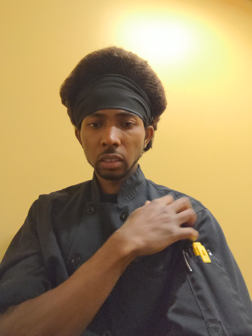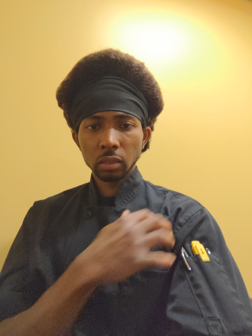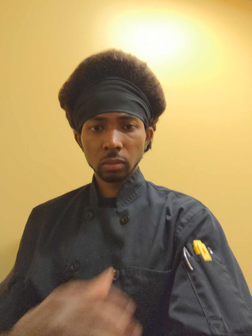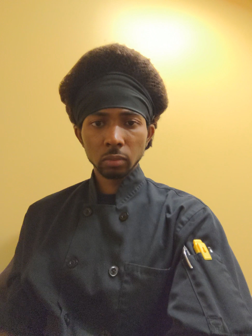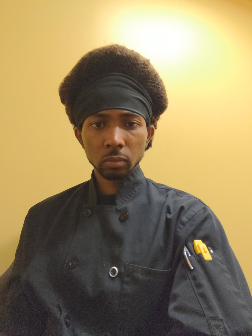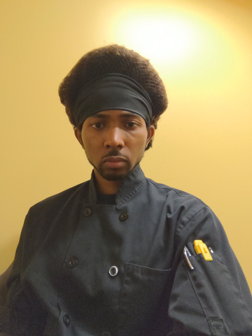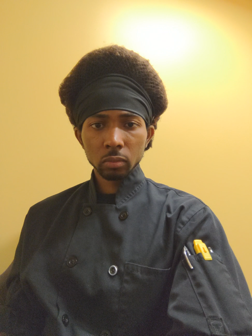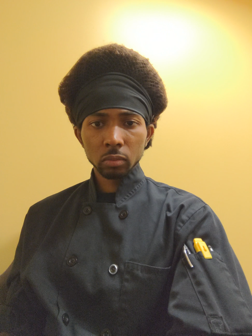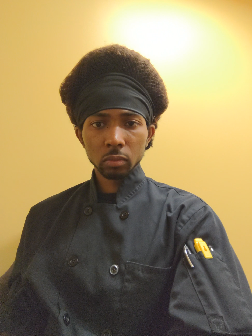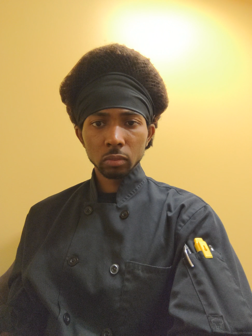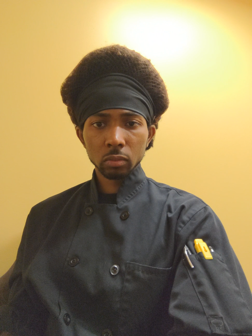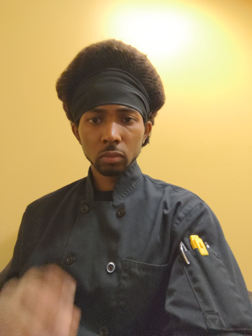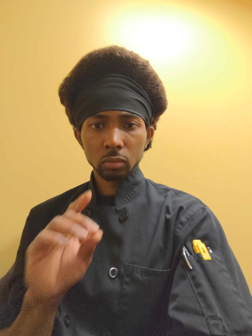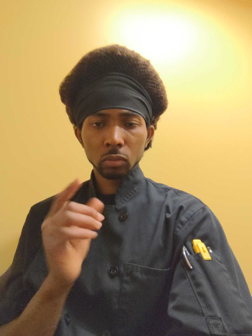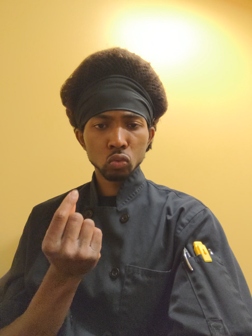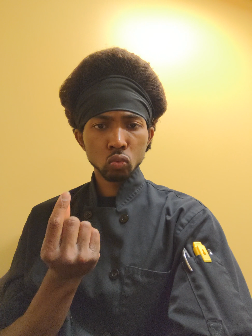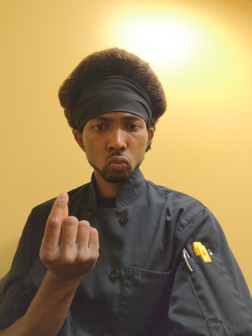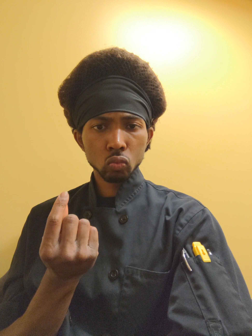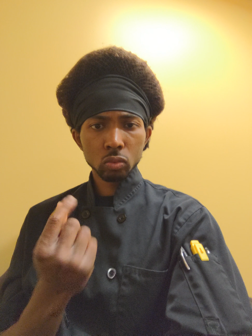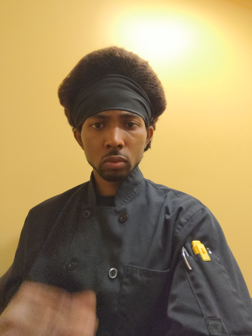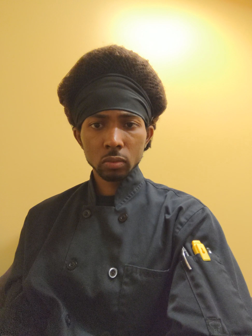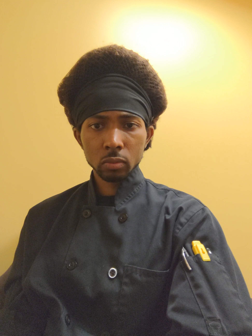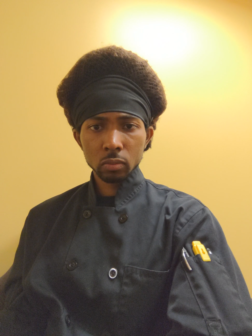do